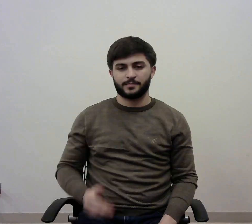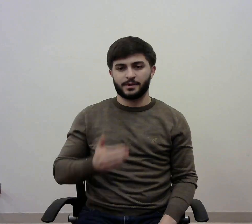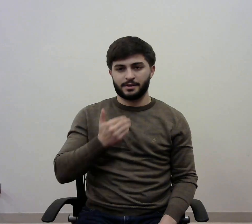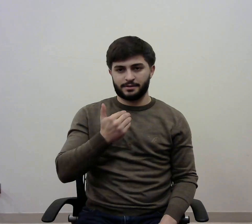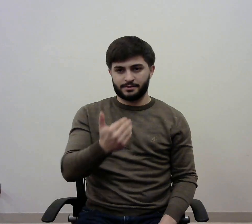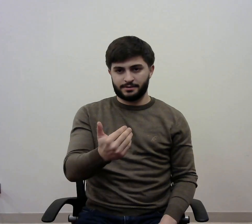siz